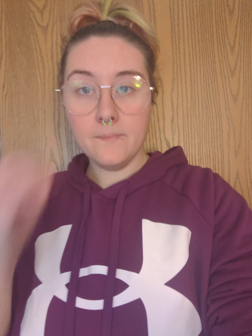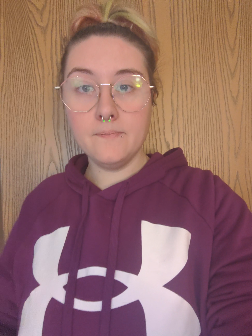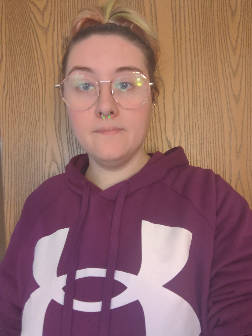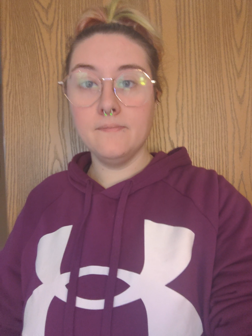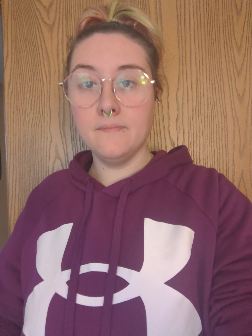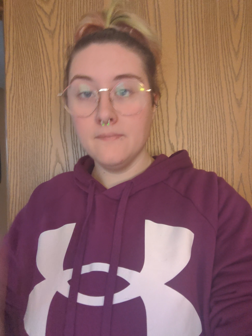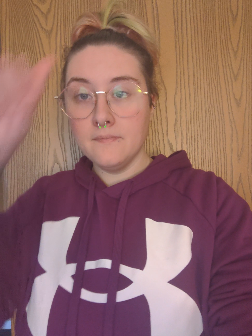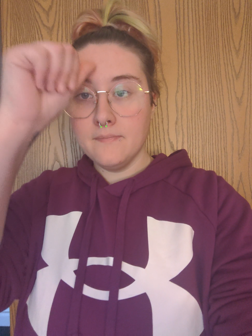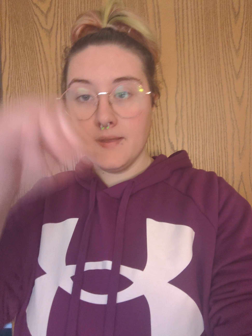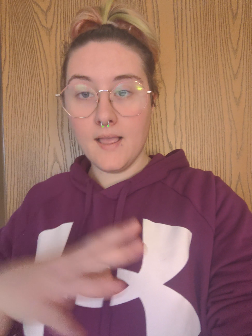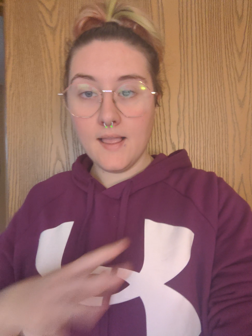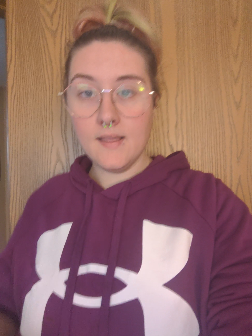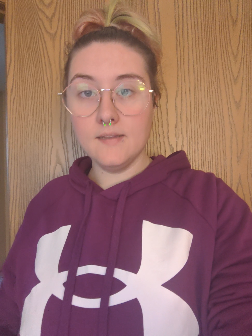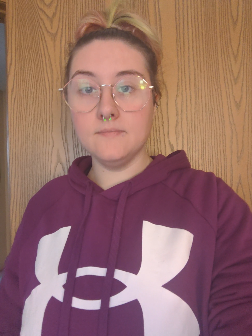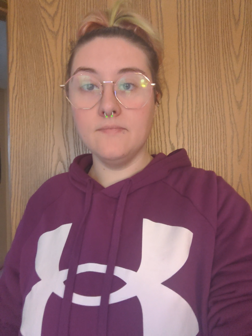man